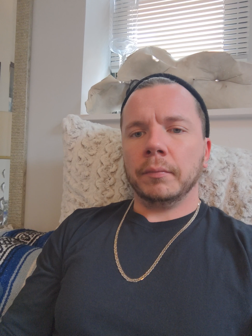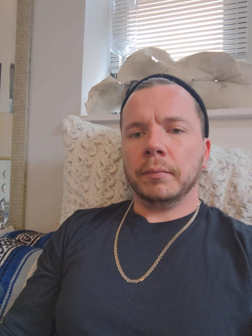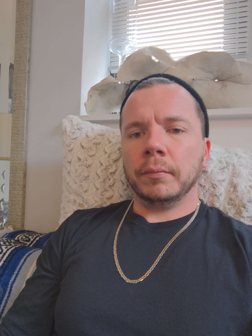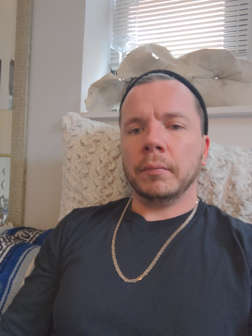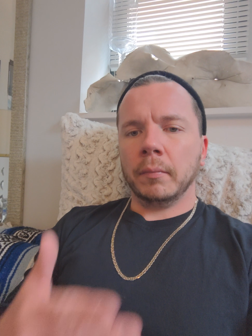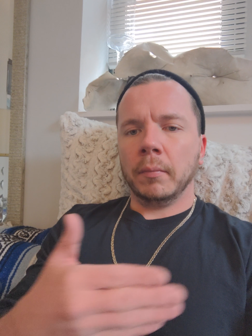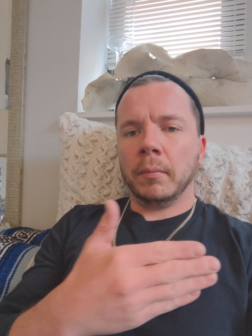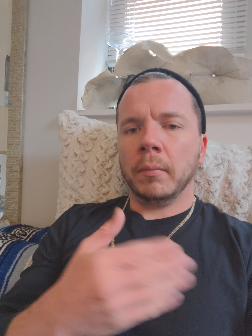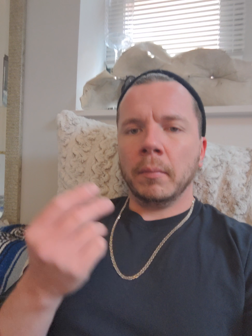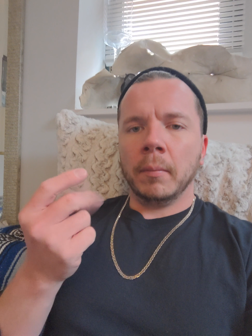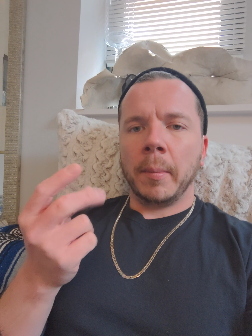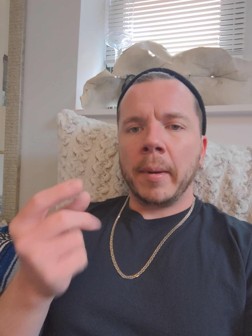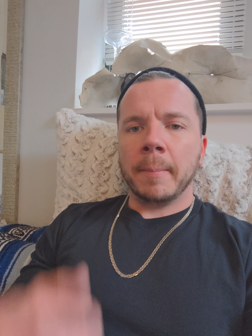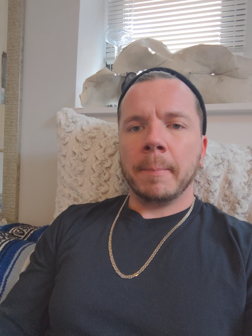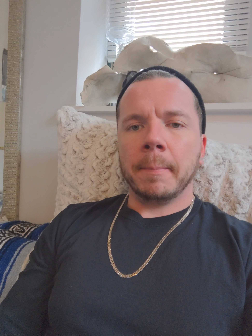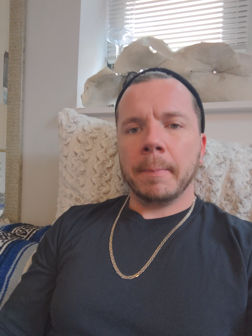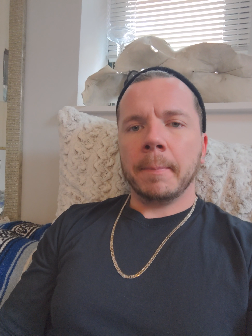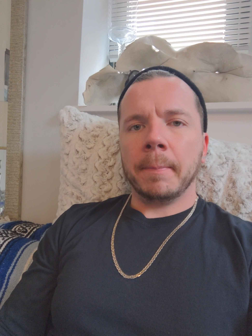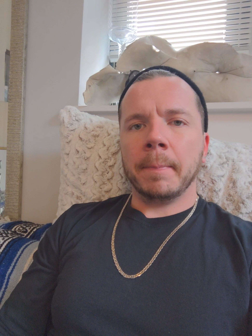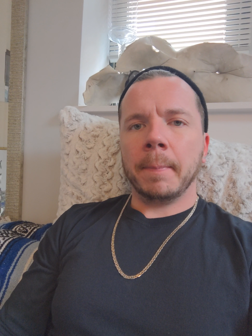puppy